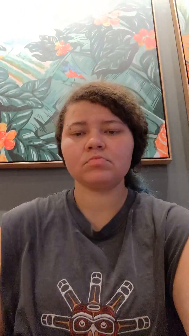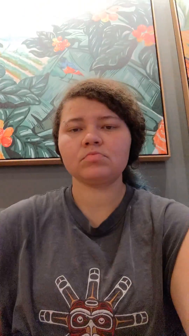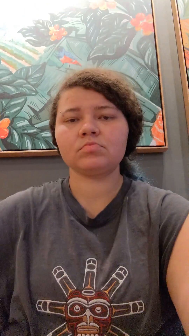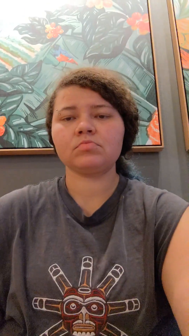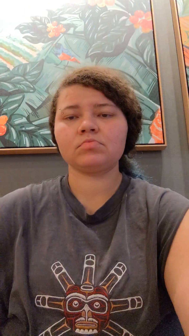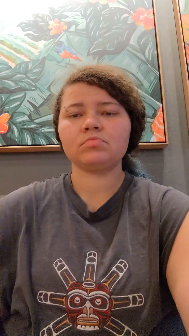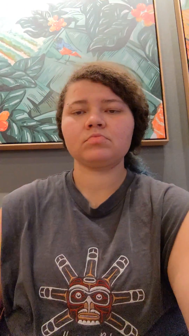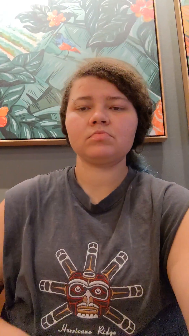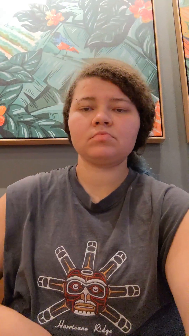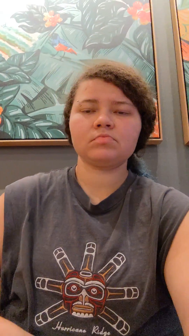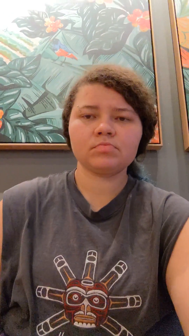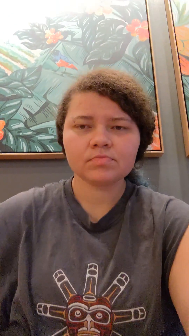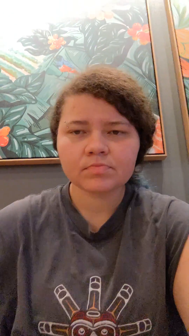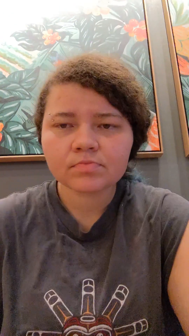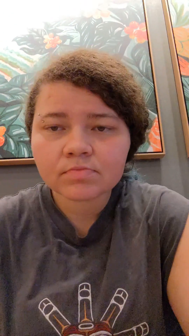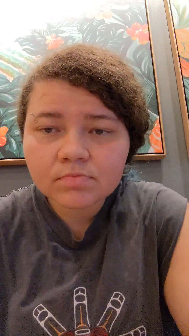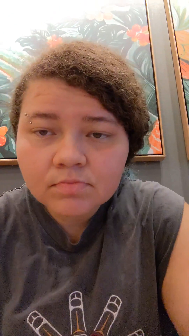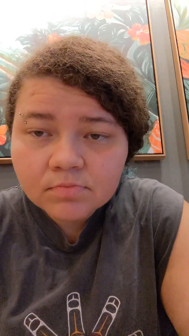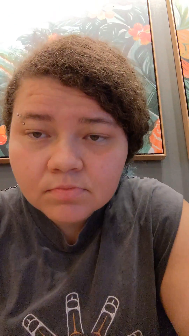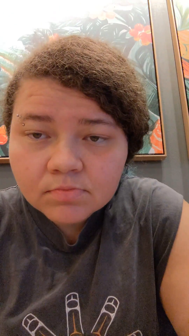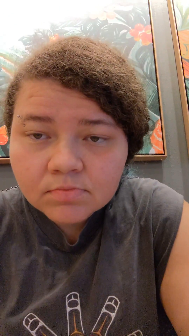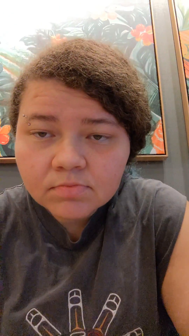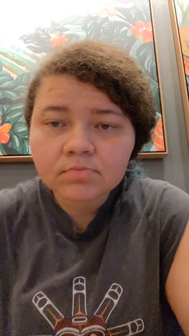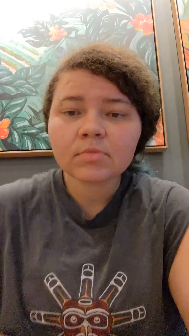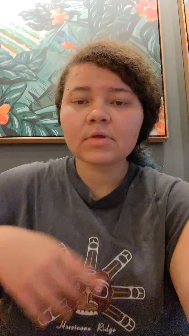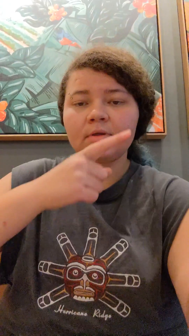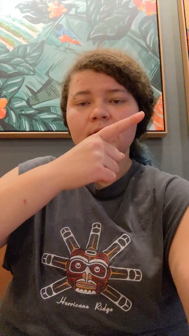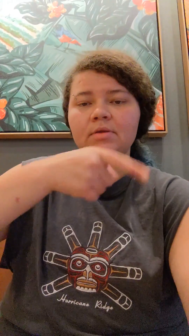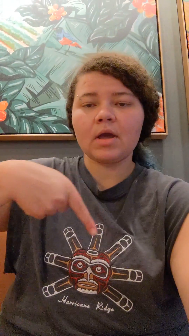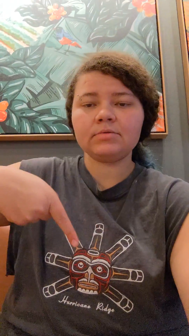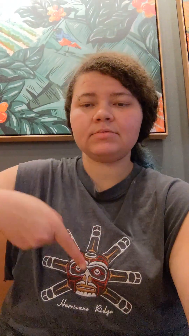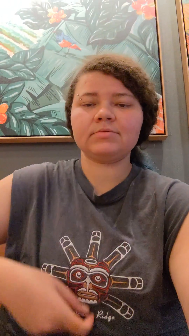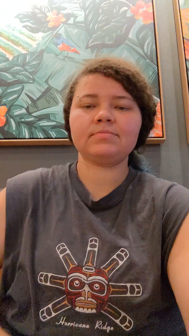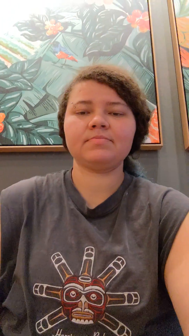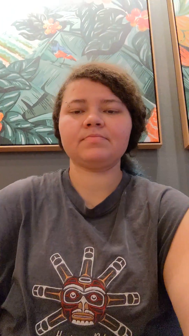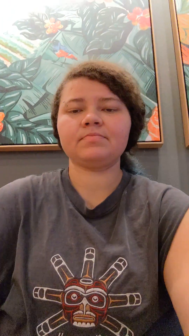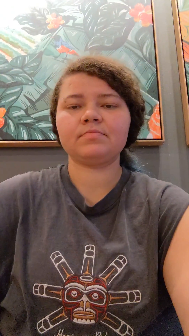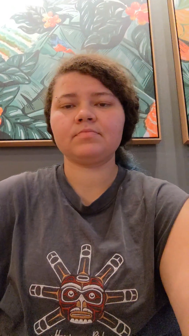cut